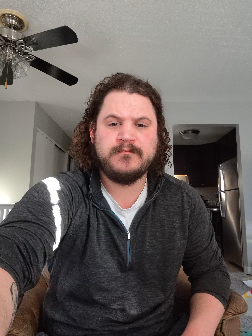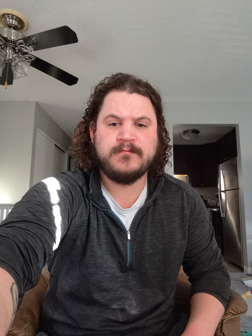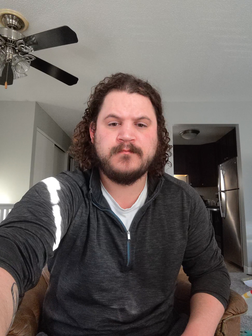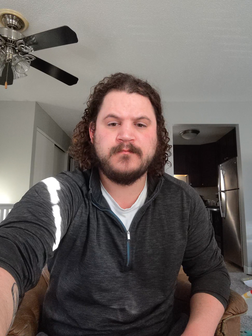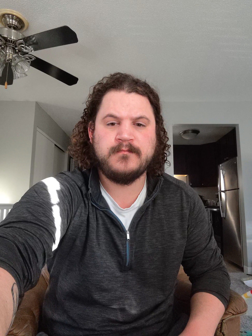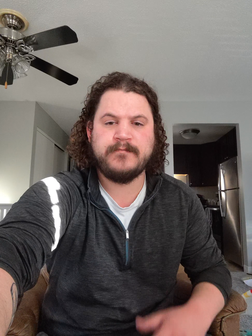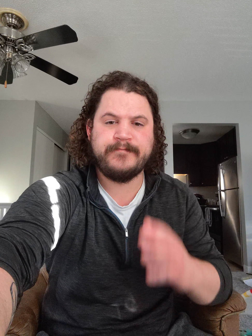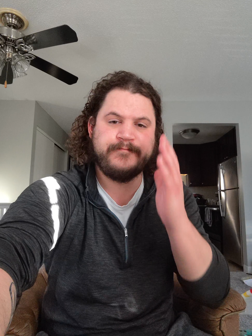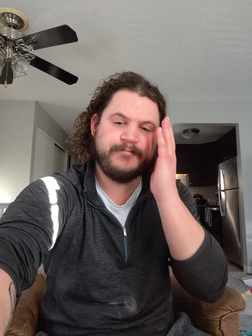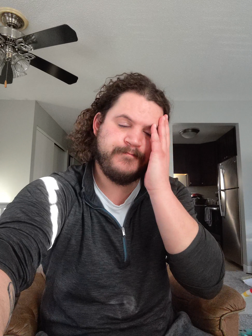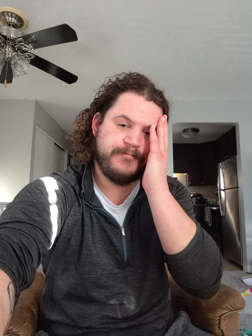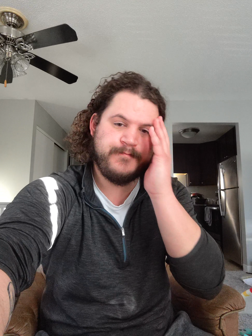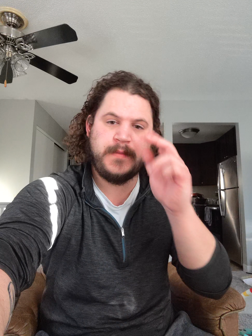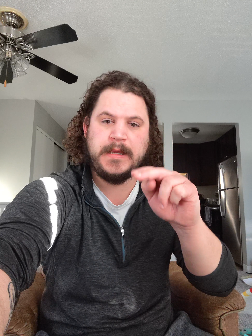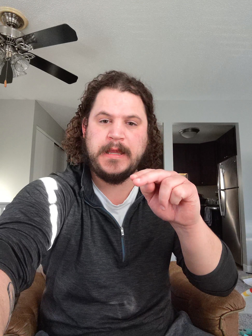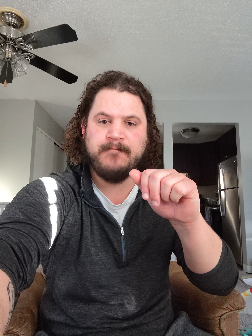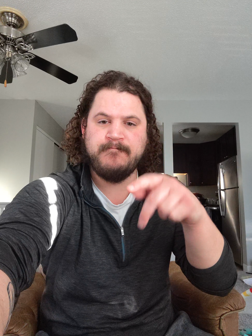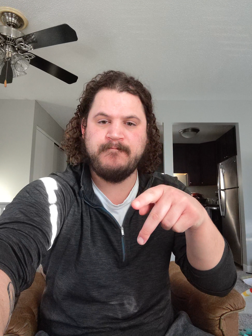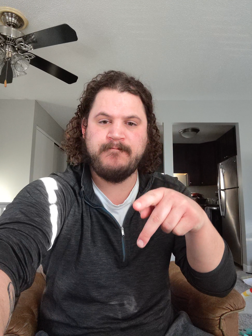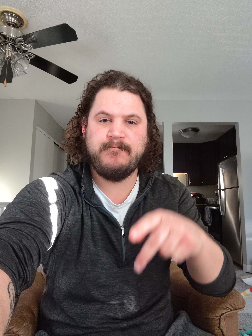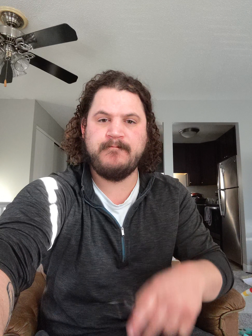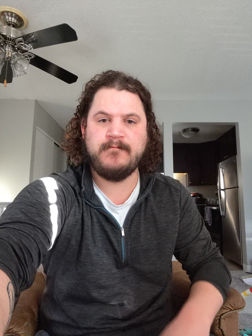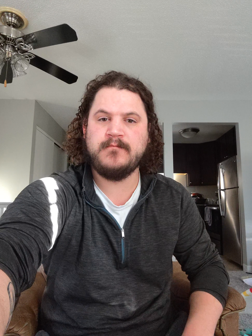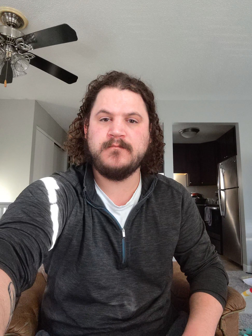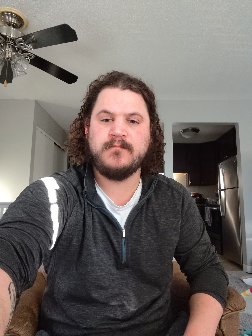nap